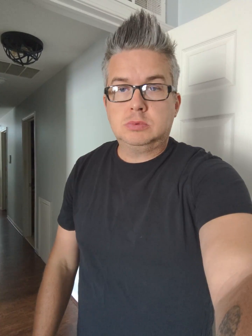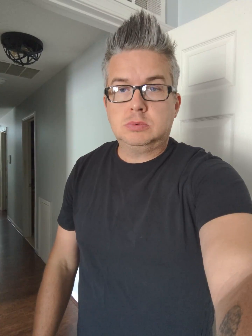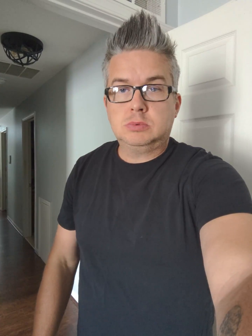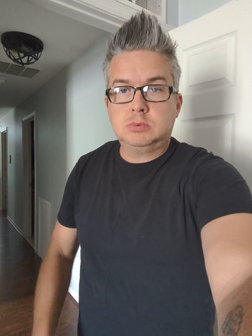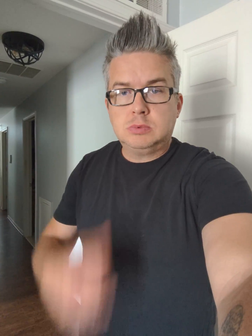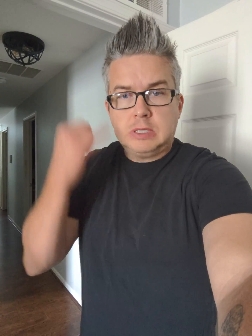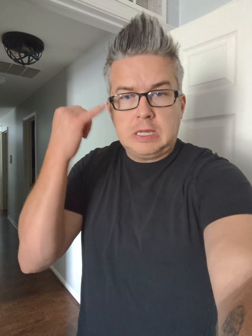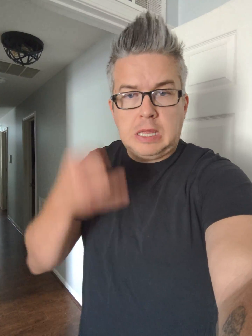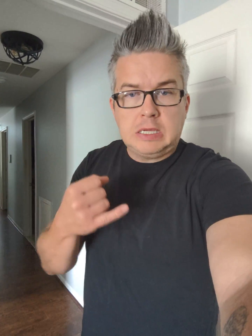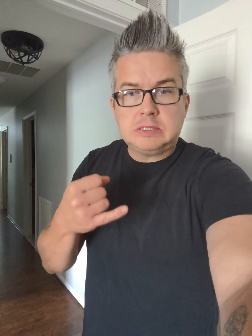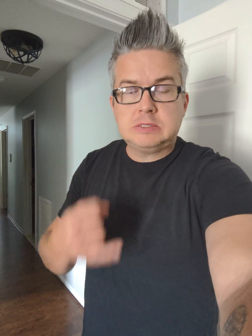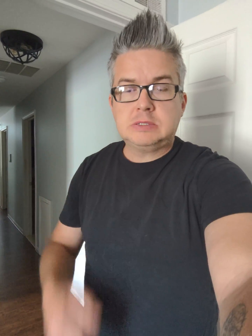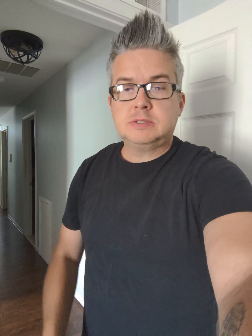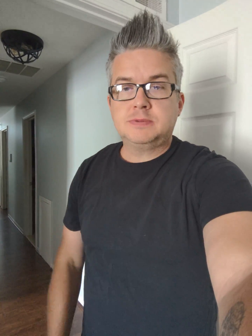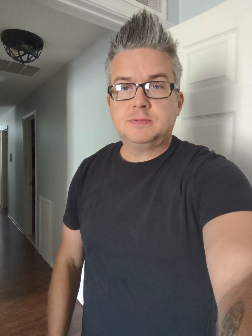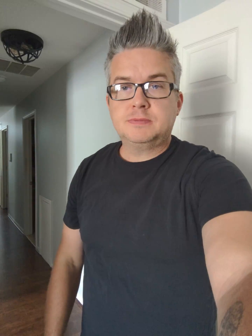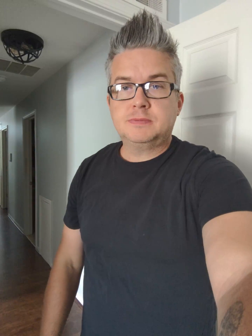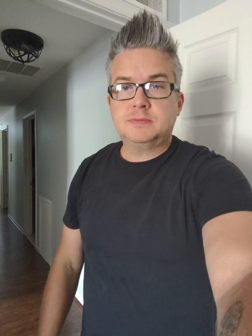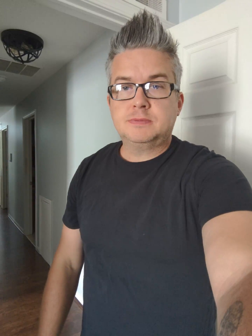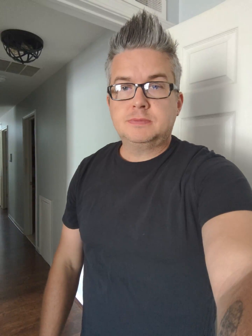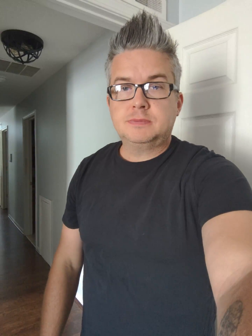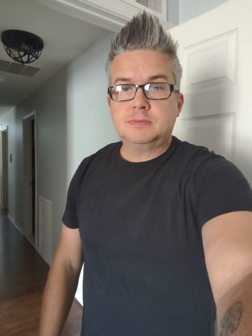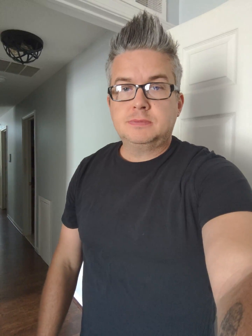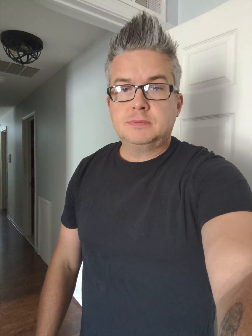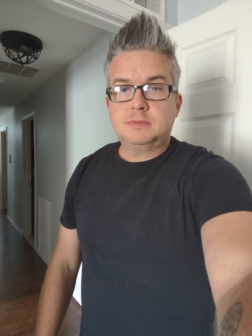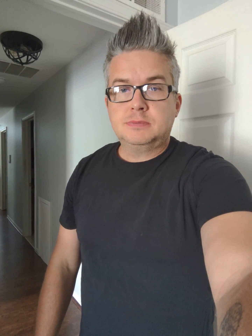last